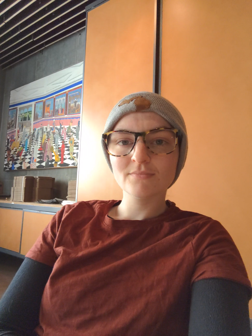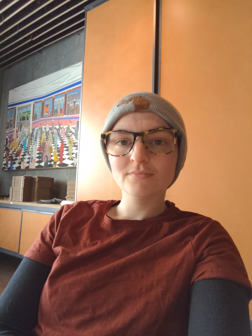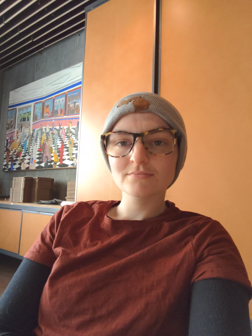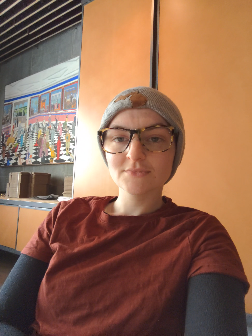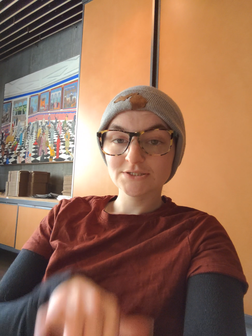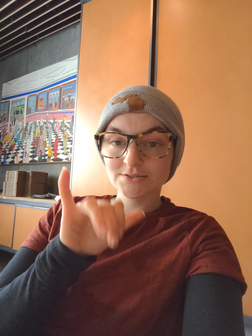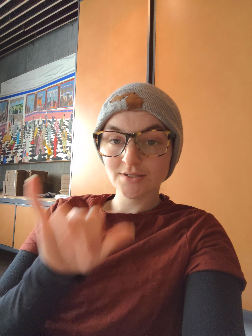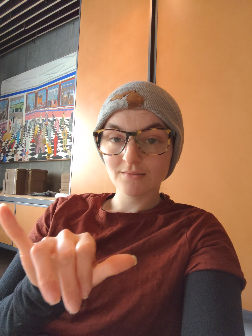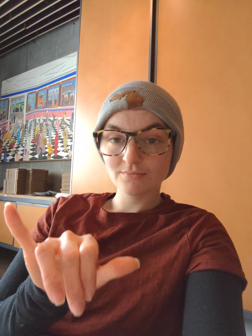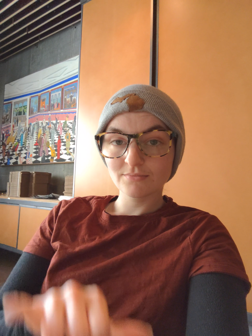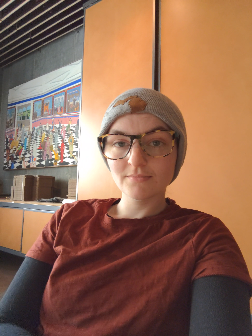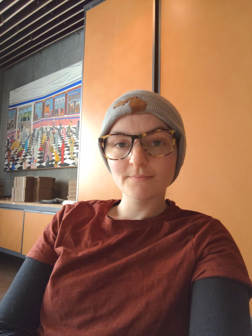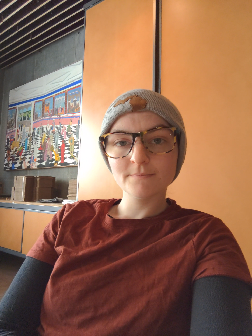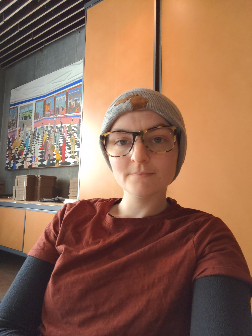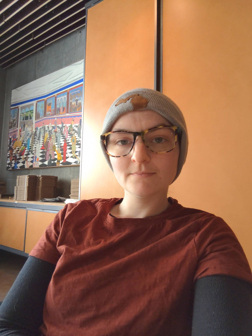stay